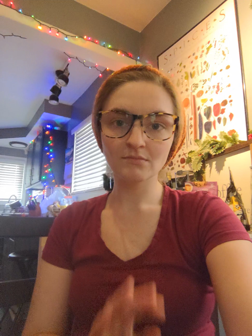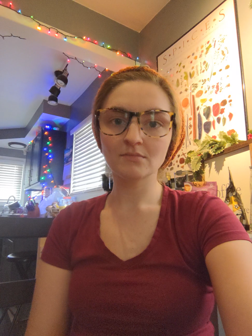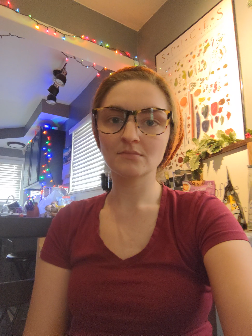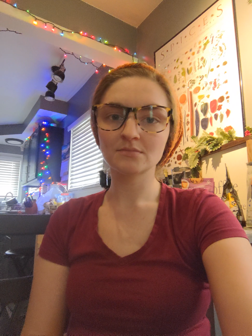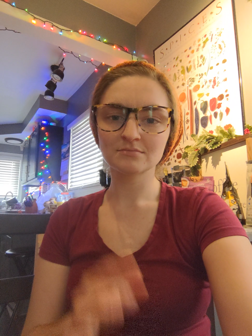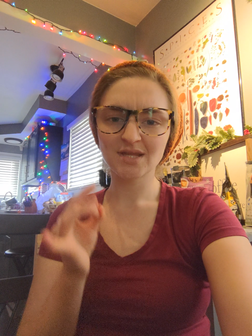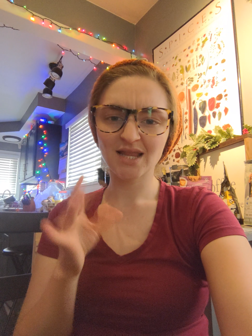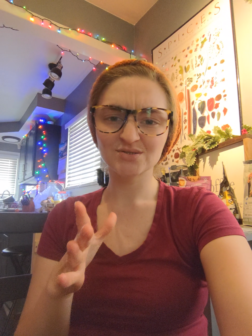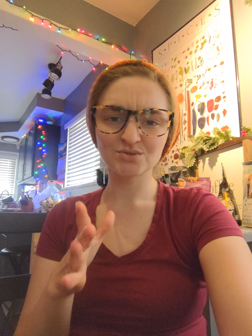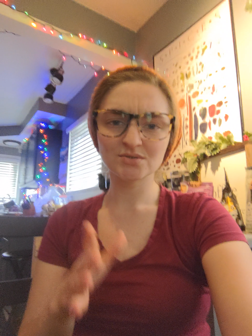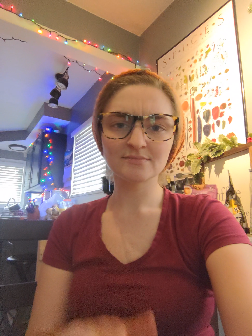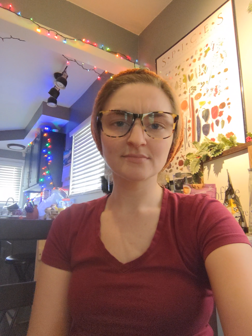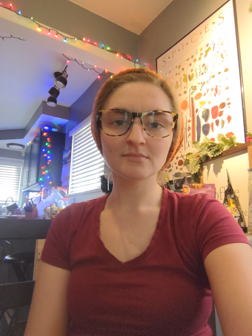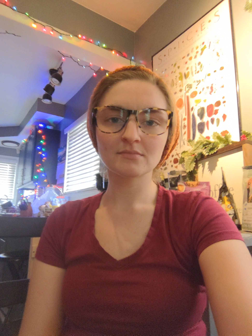hate